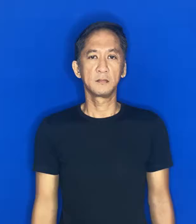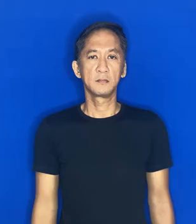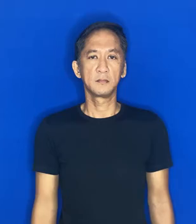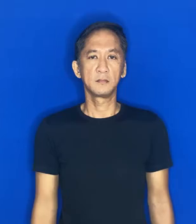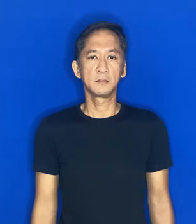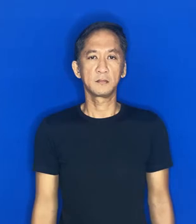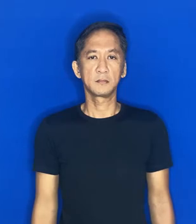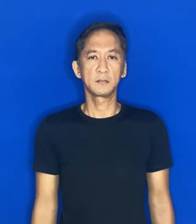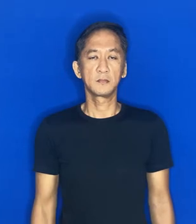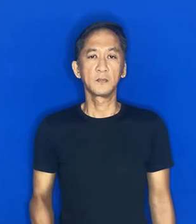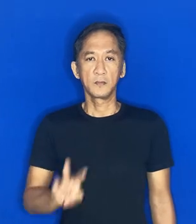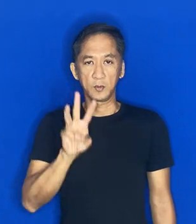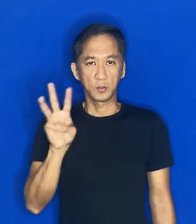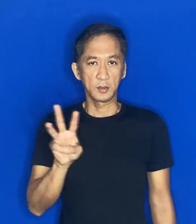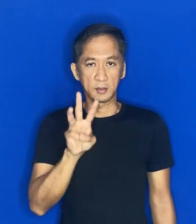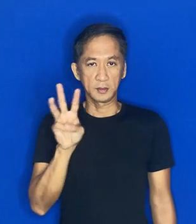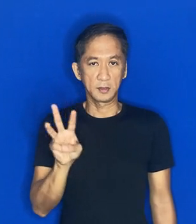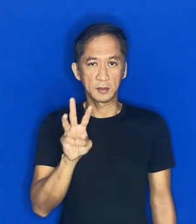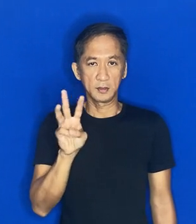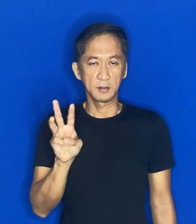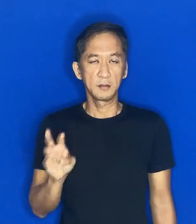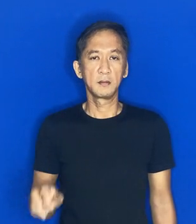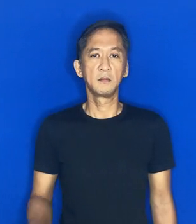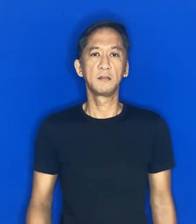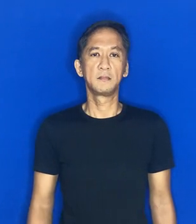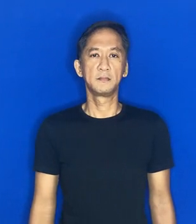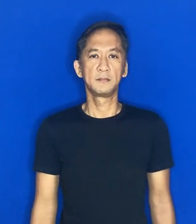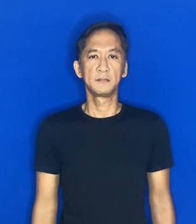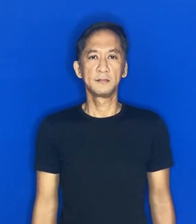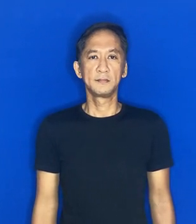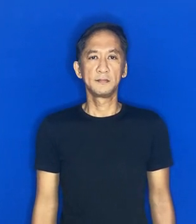wednesday